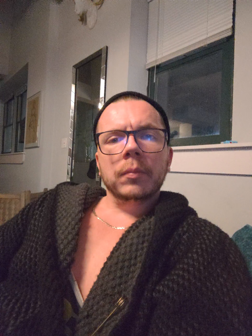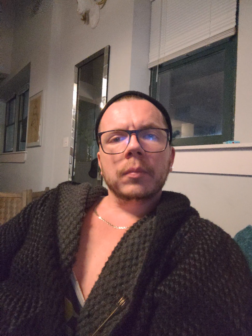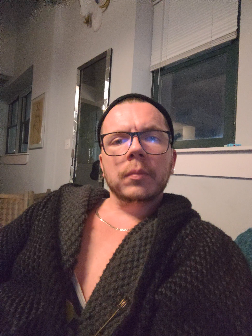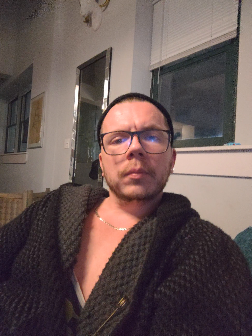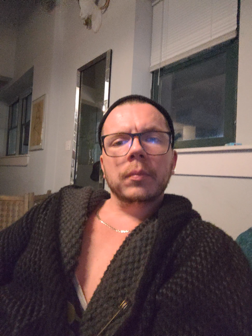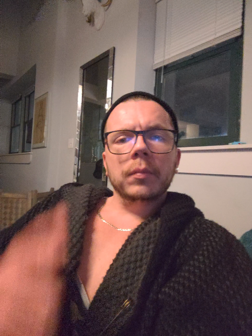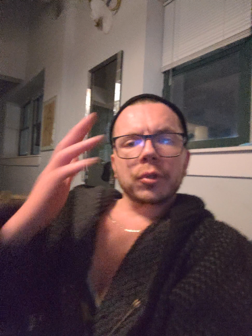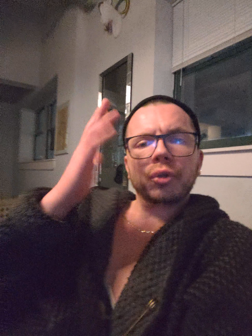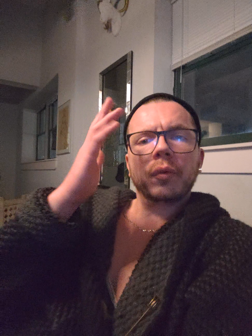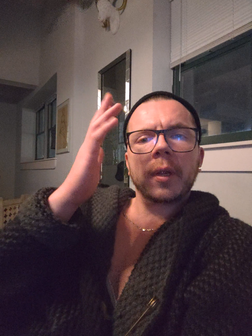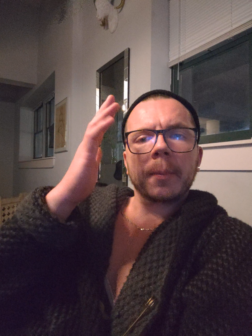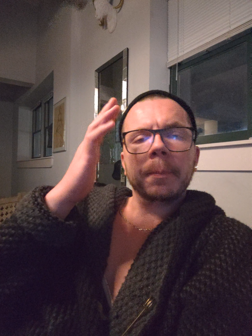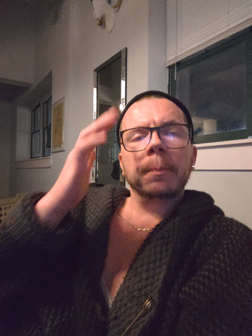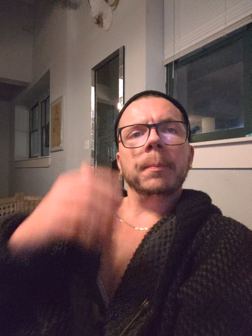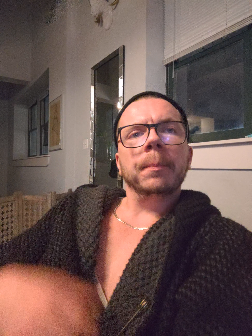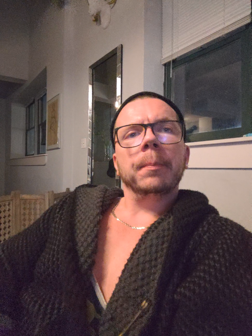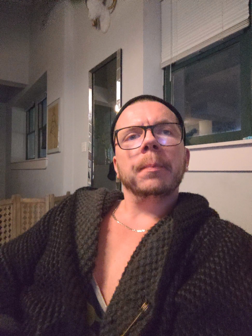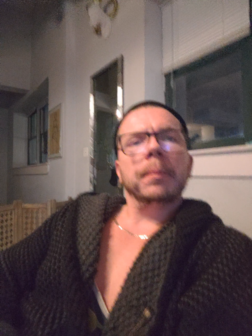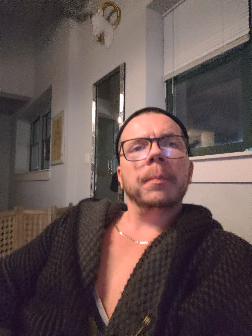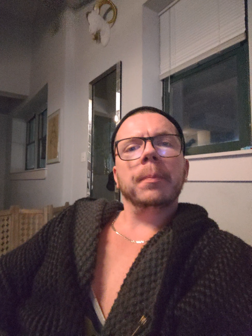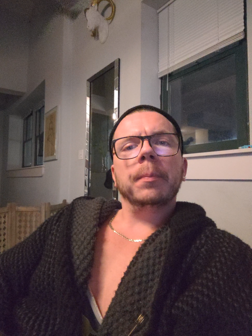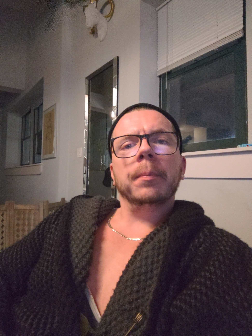tree